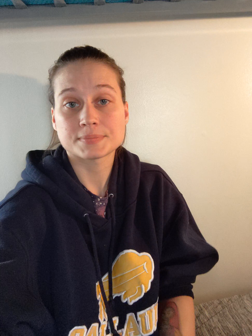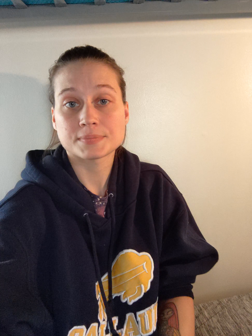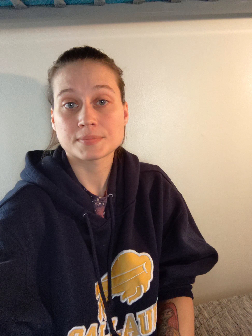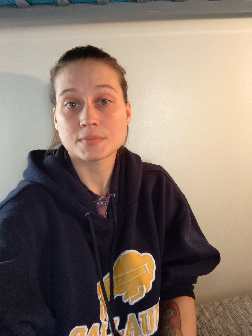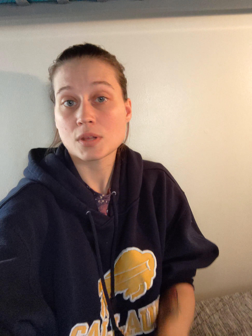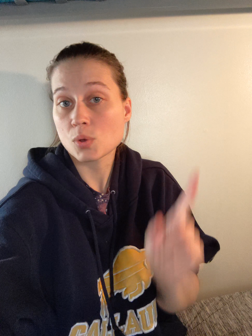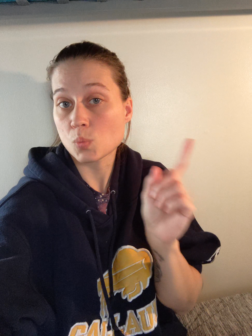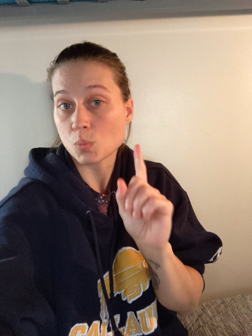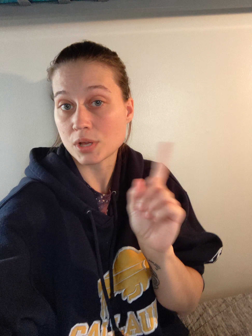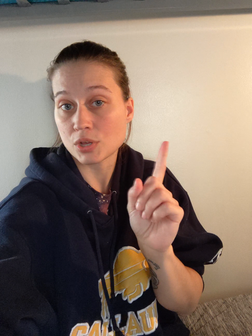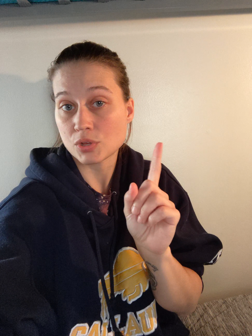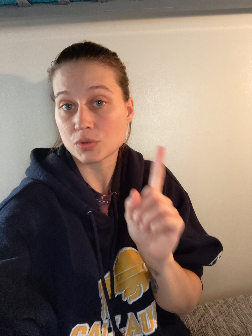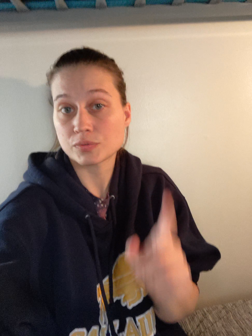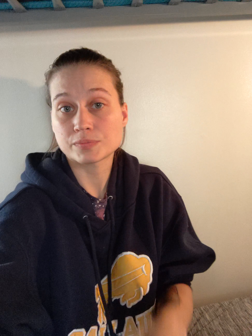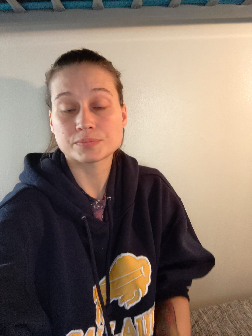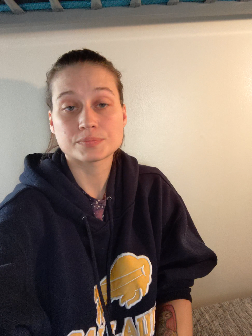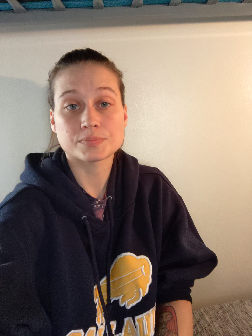where